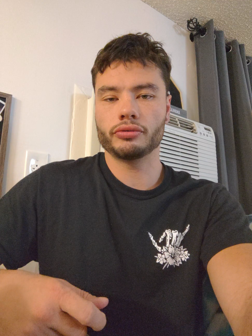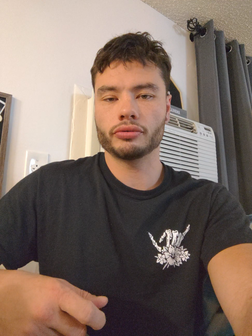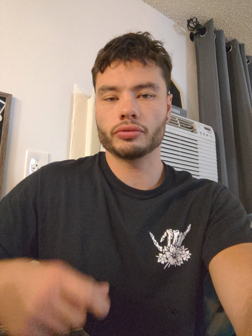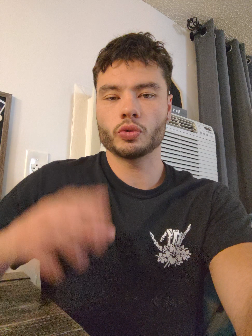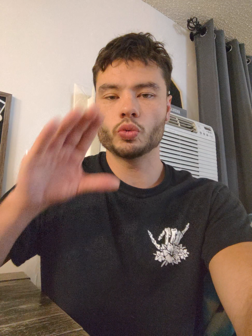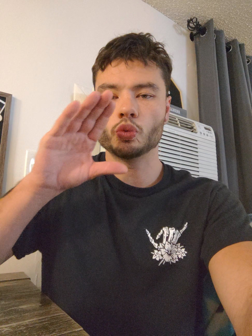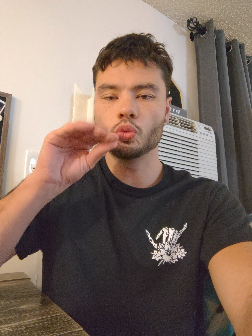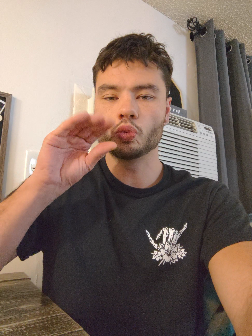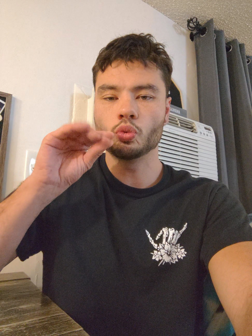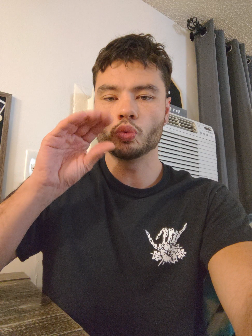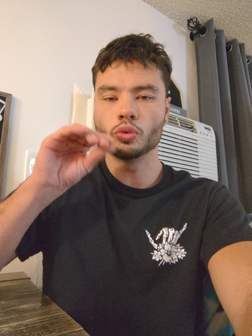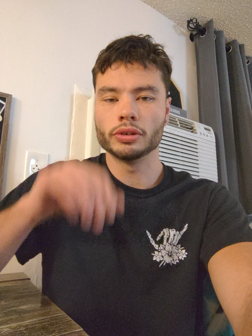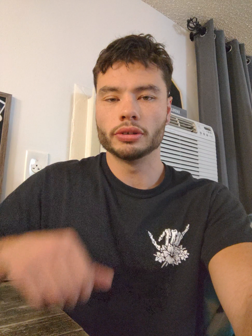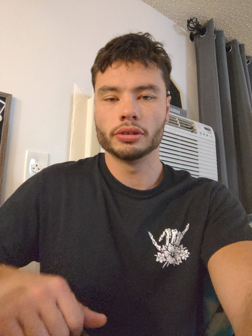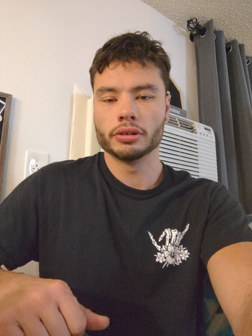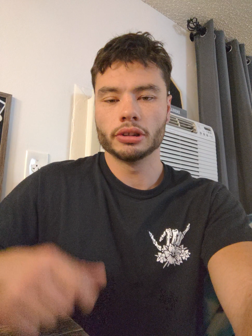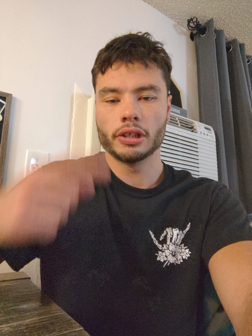goose